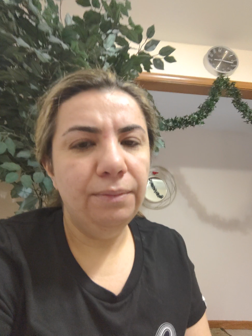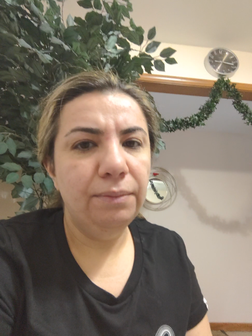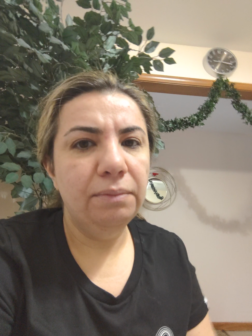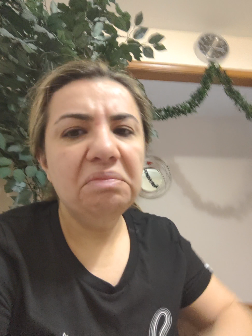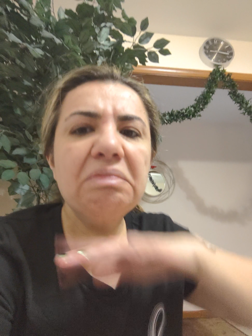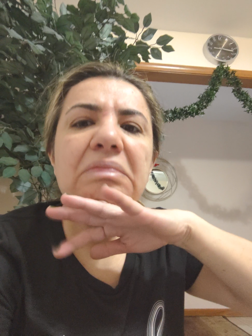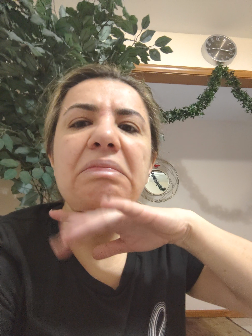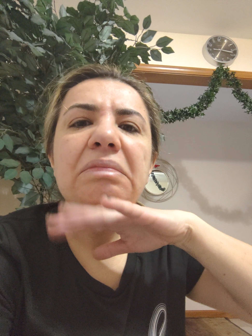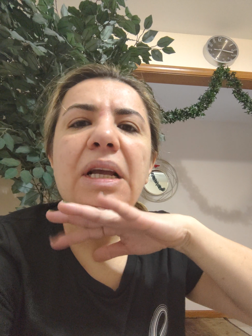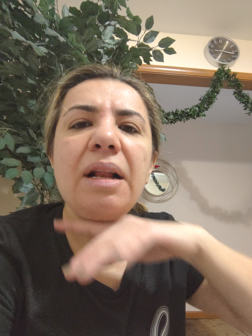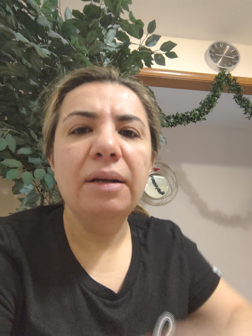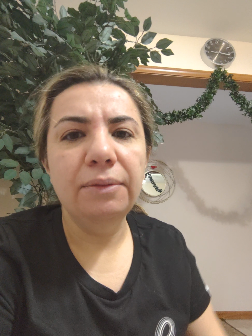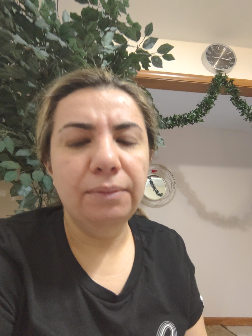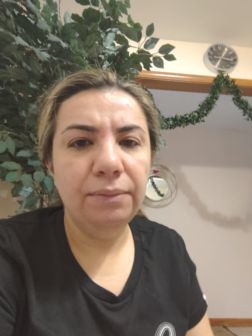dirty